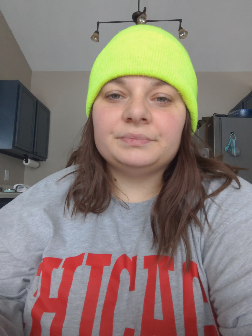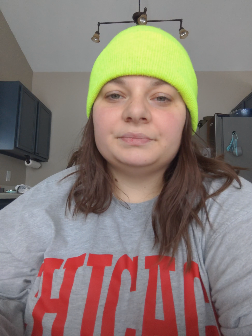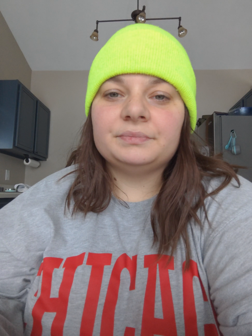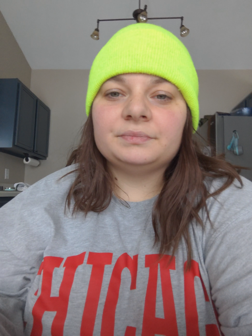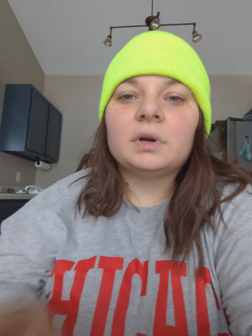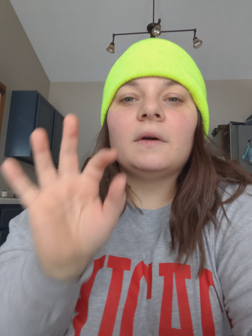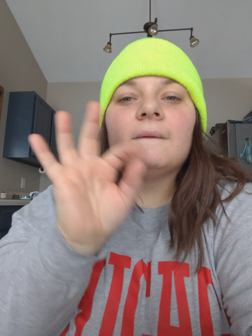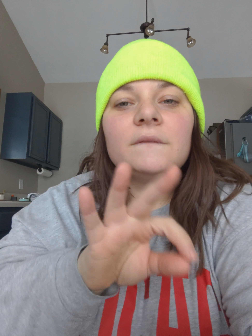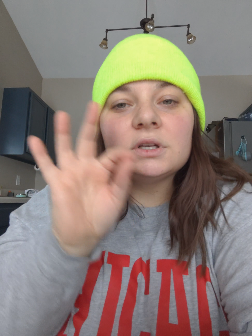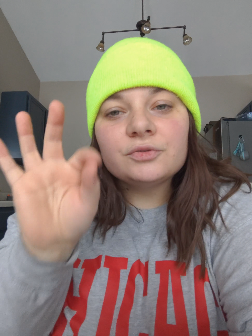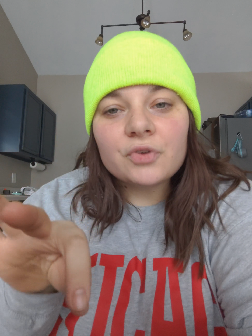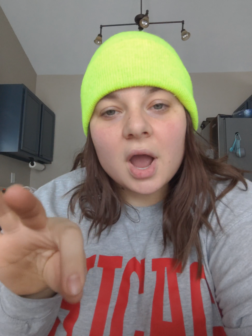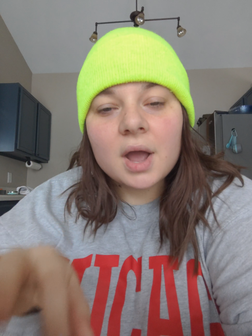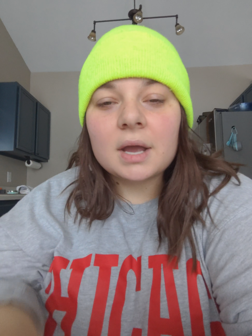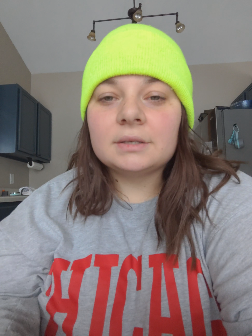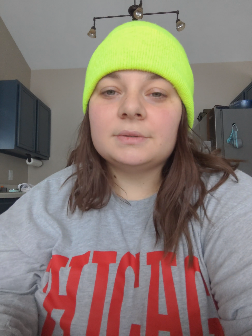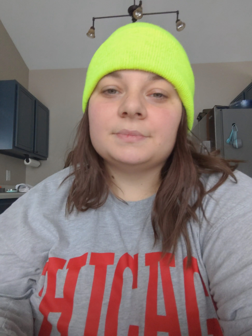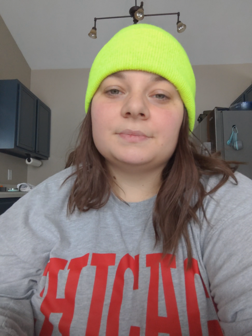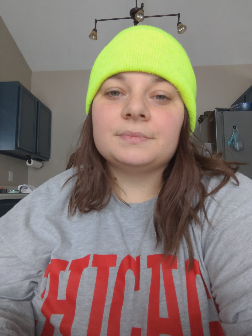french fries